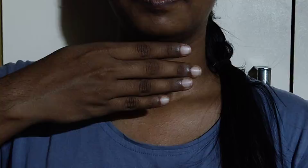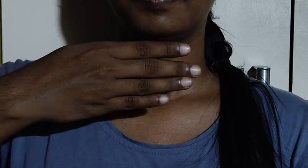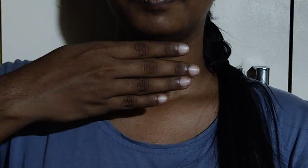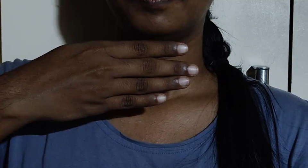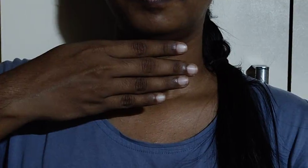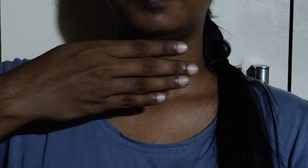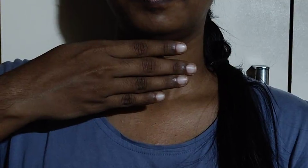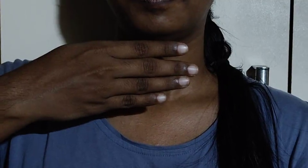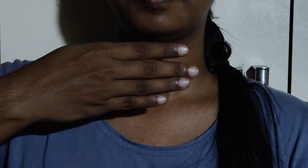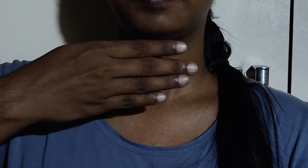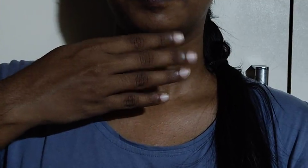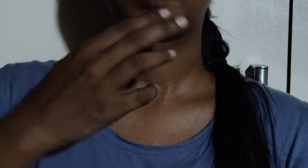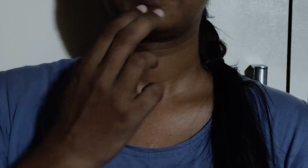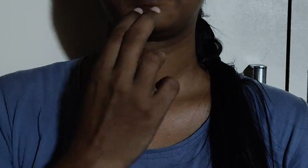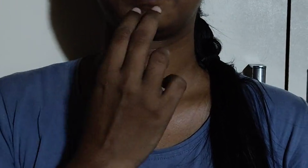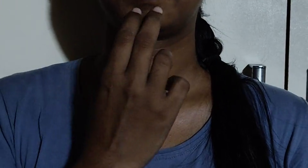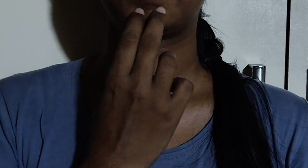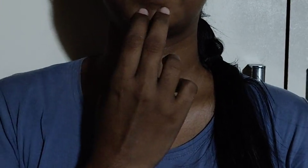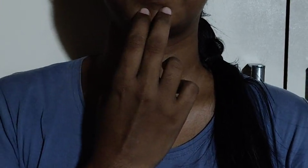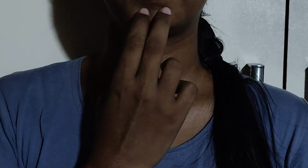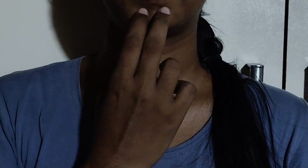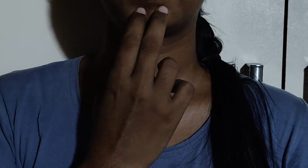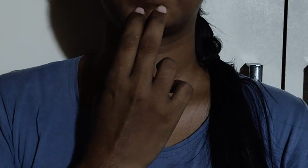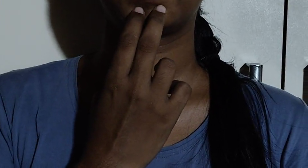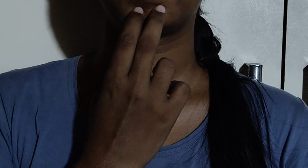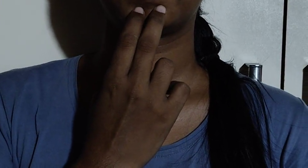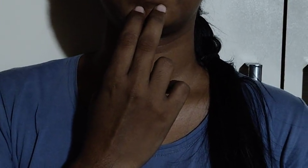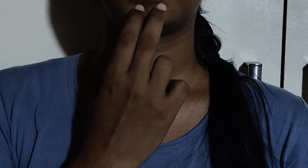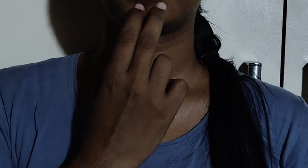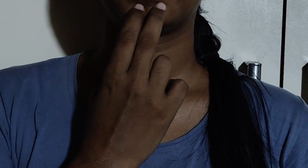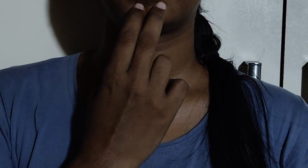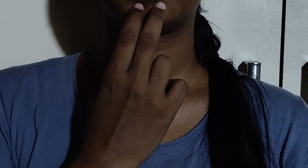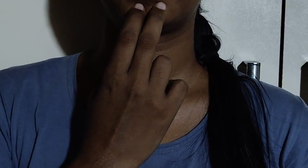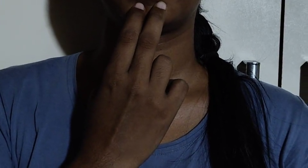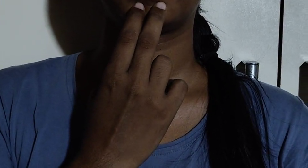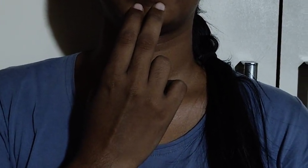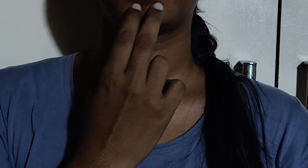അഃ